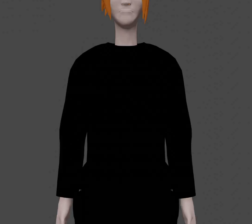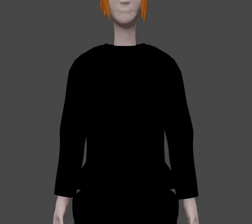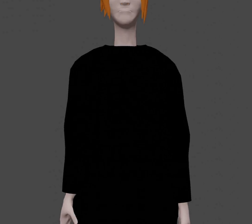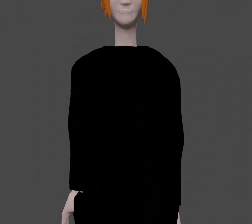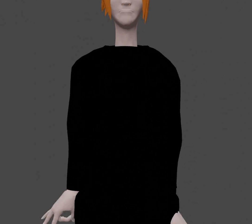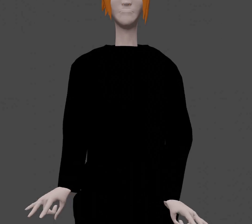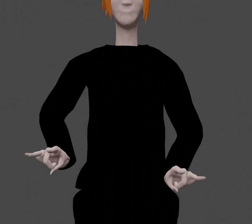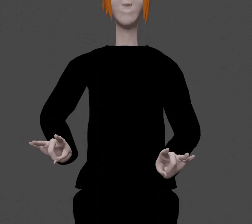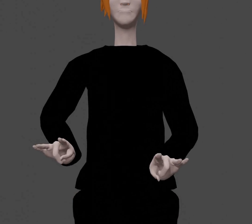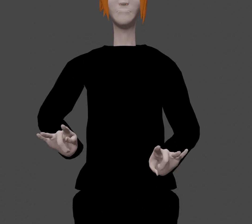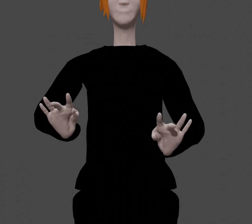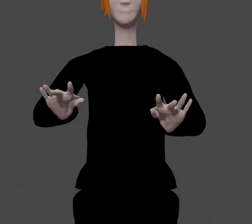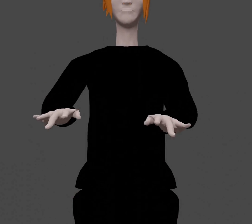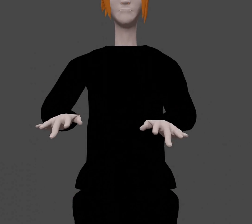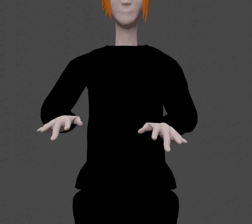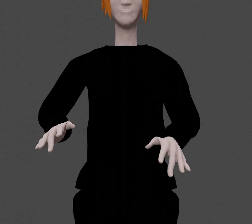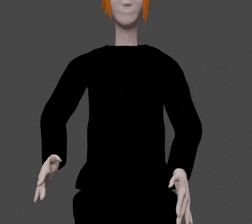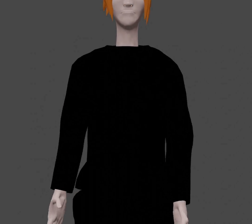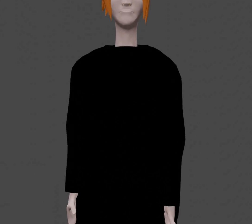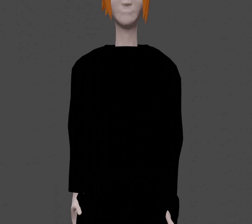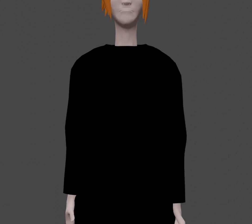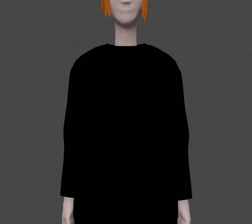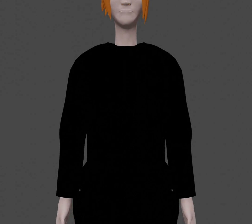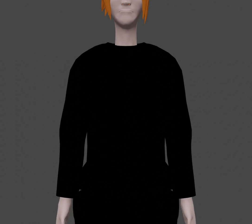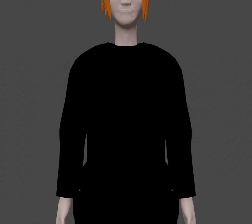Australia (Old)